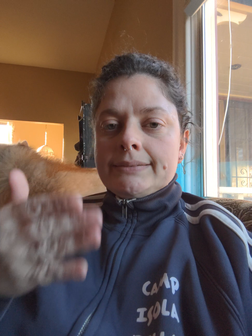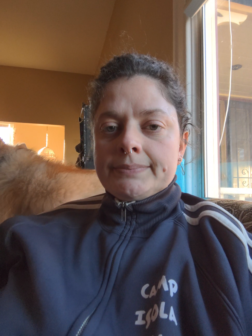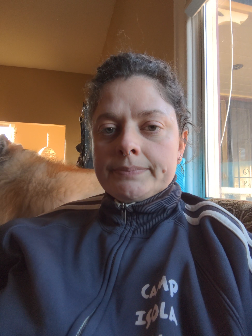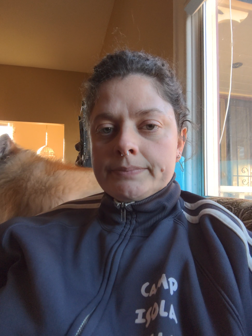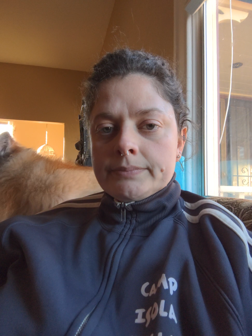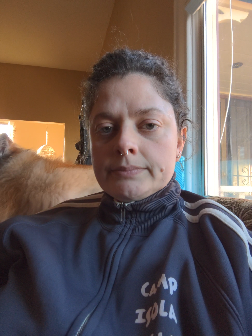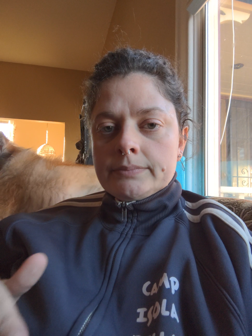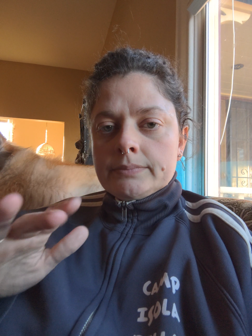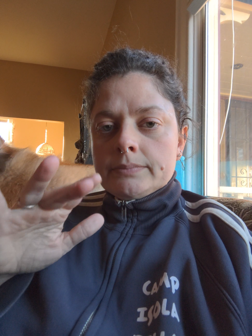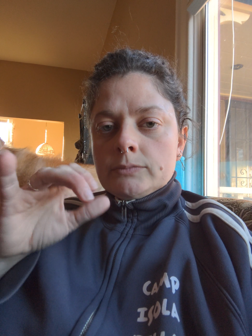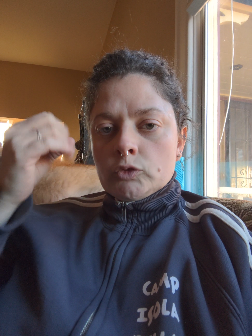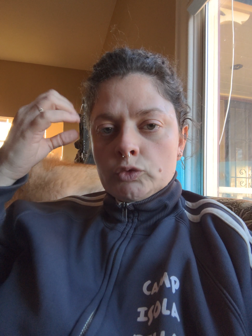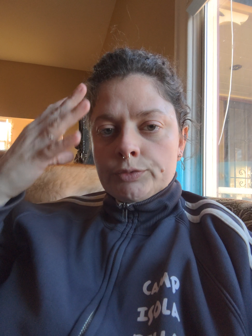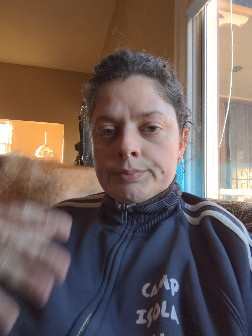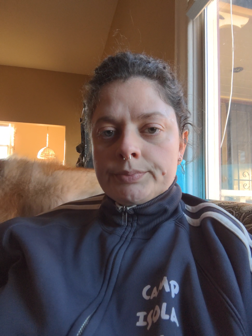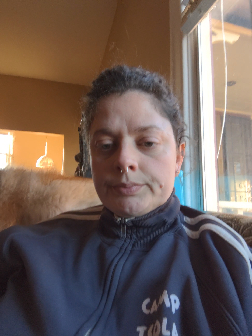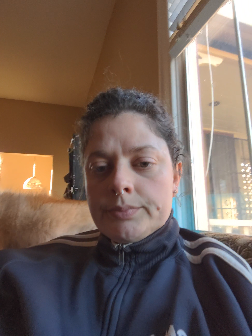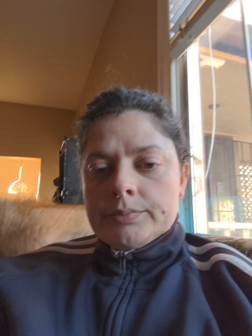shower